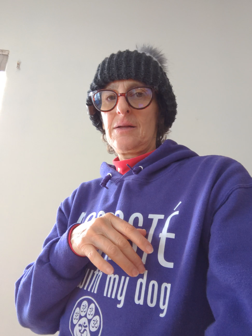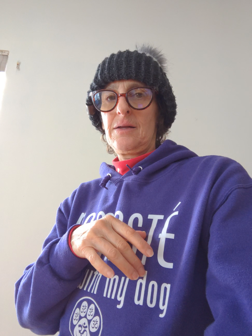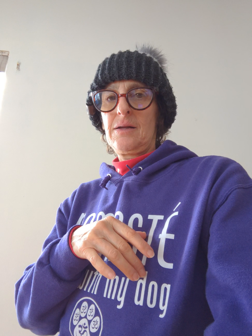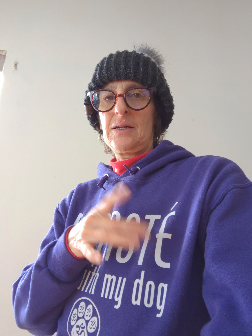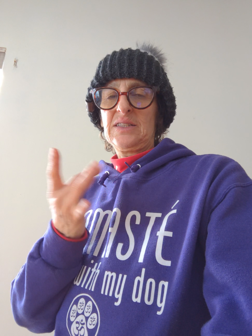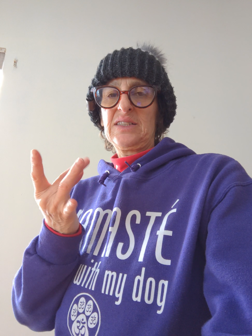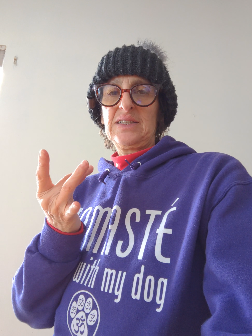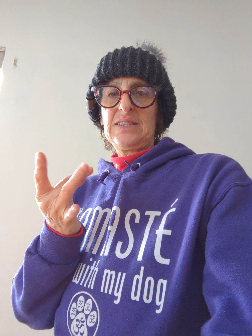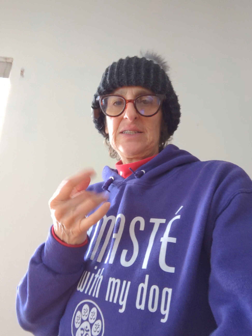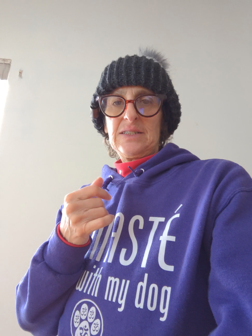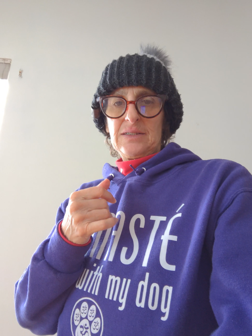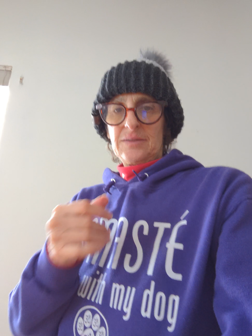sticky